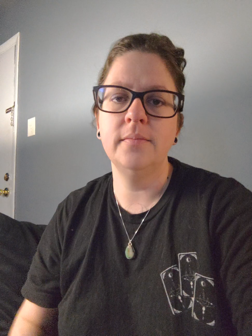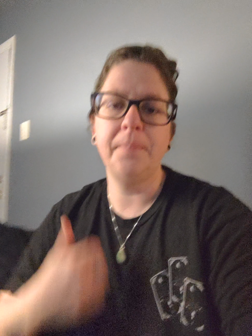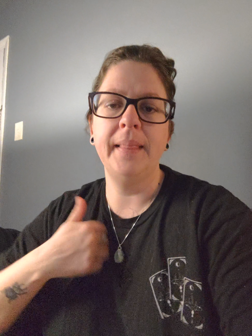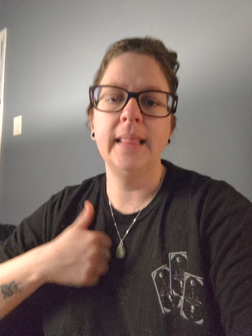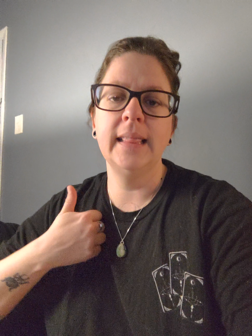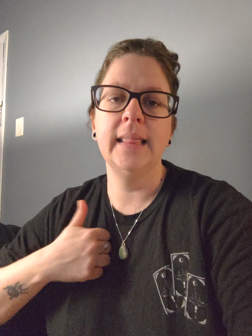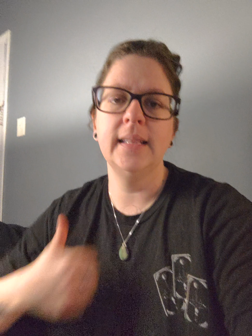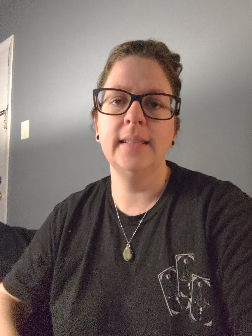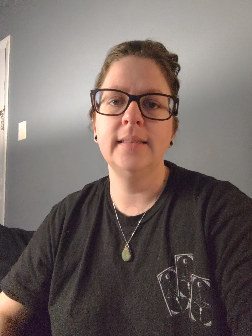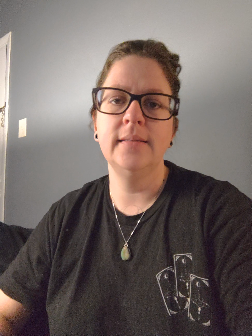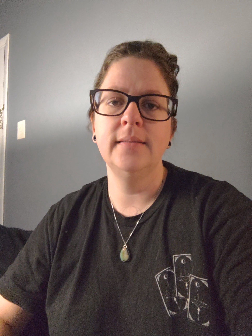bath